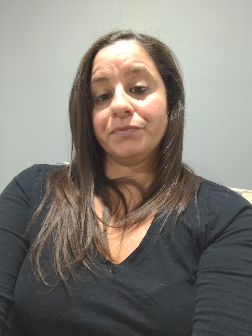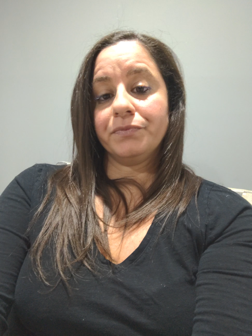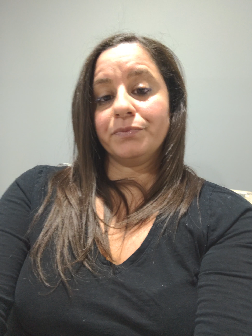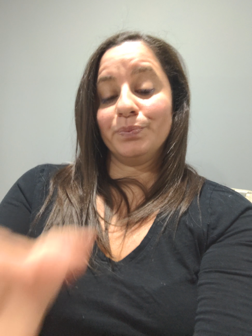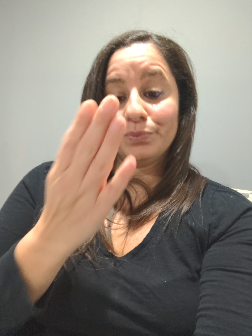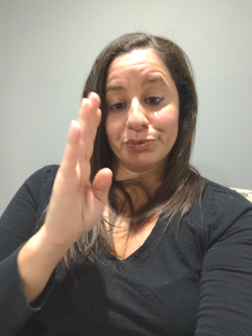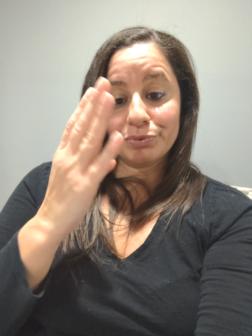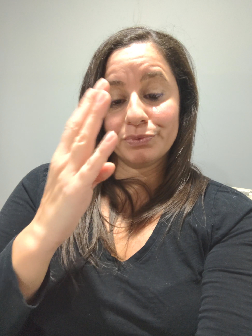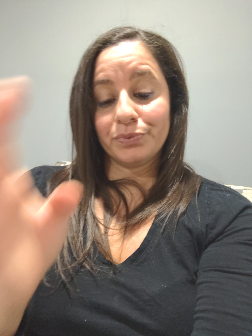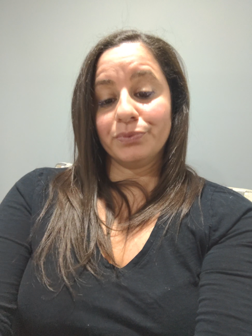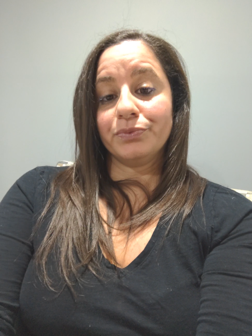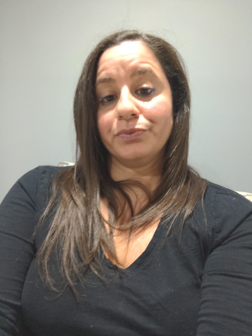blue